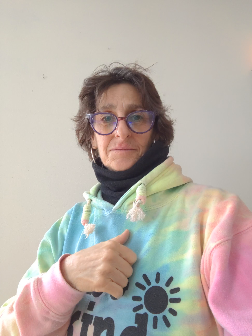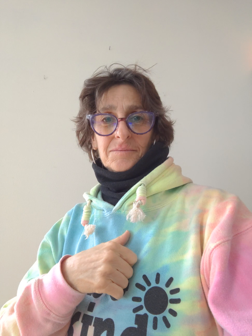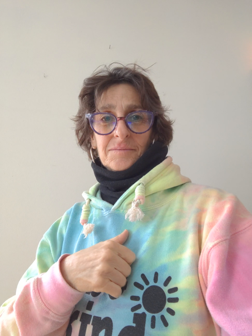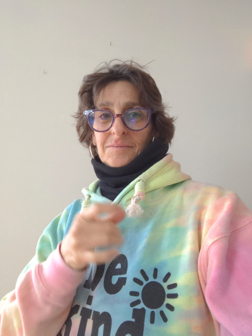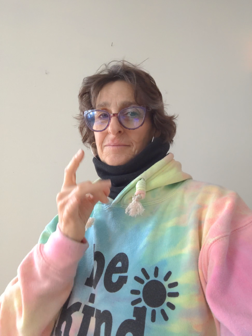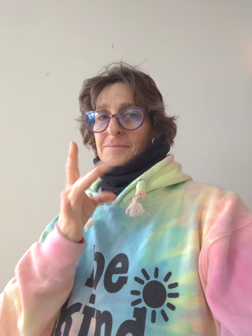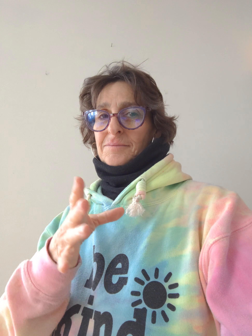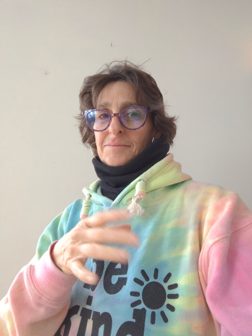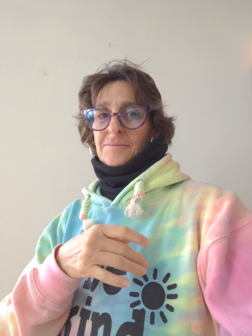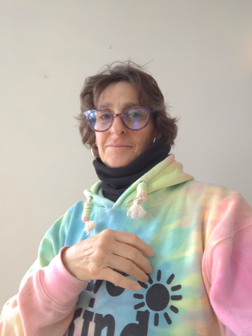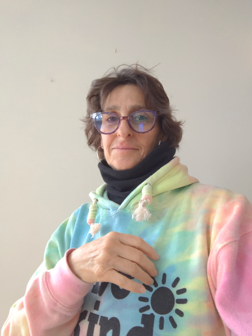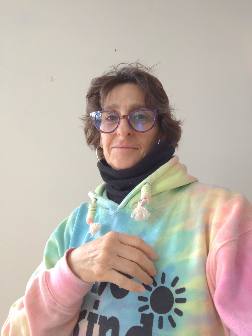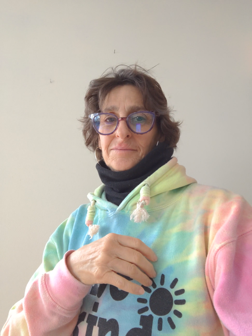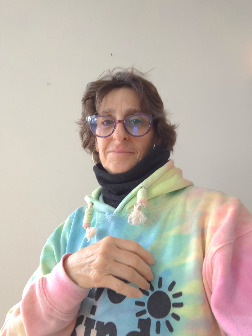hate